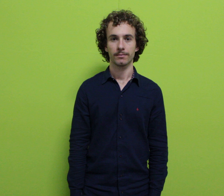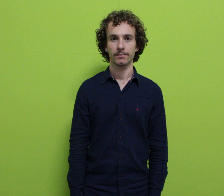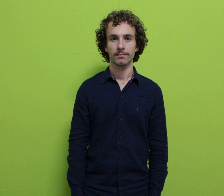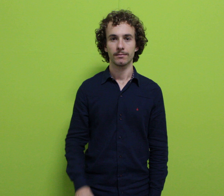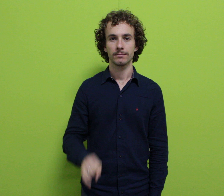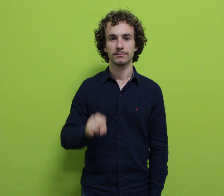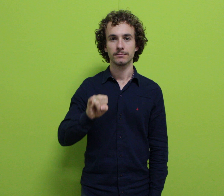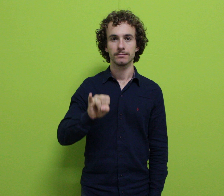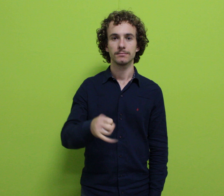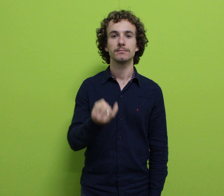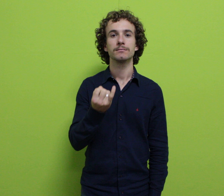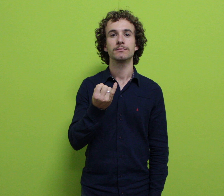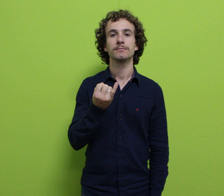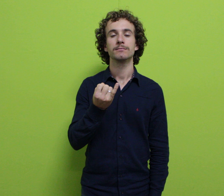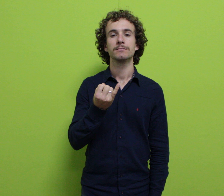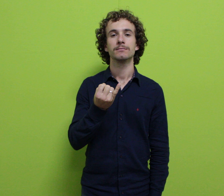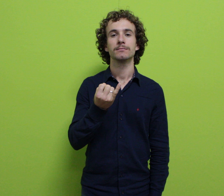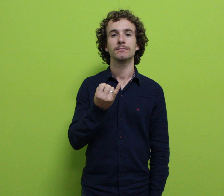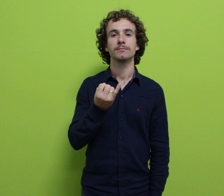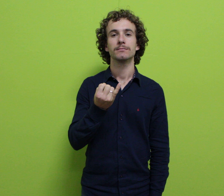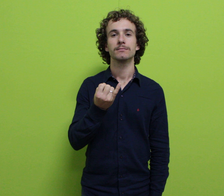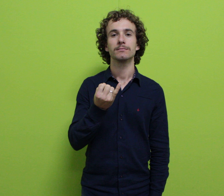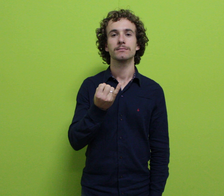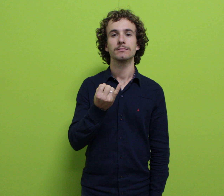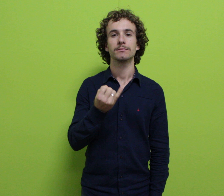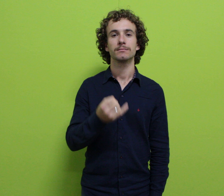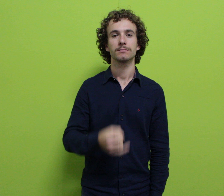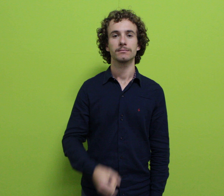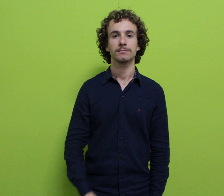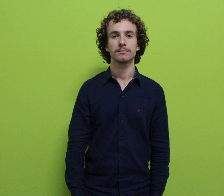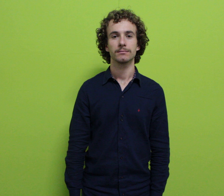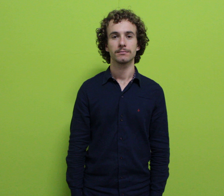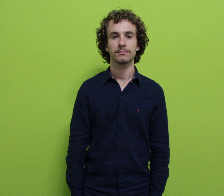aproveitar